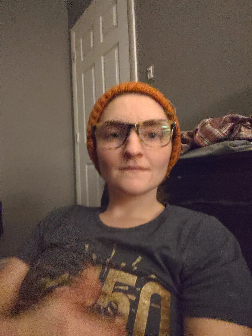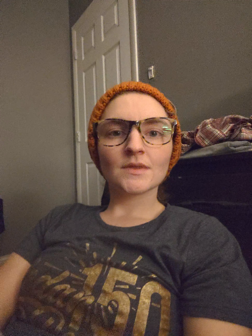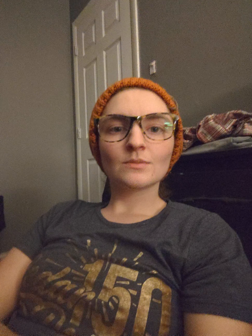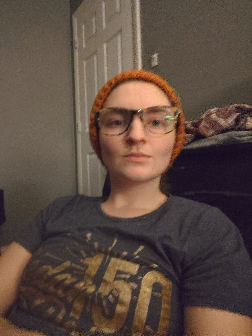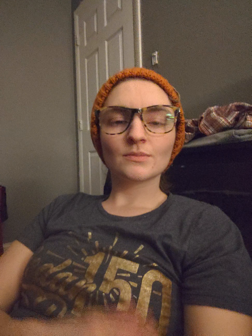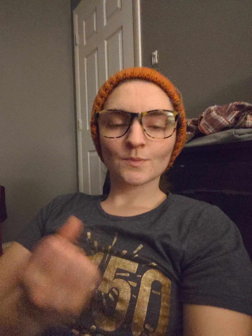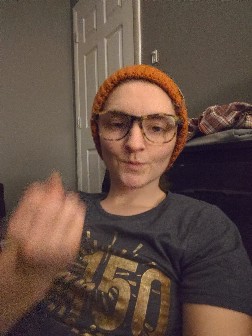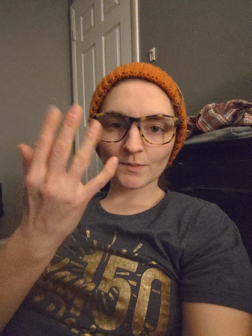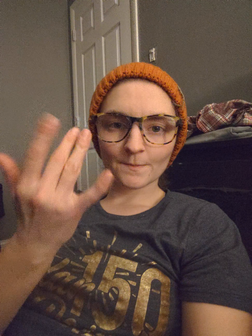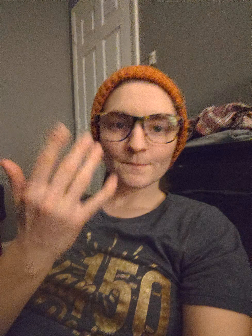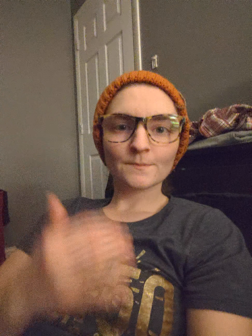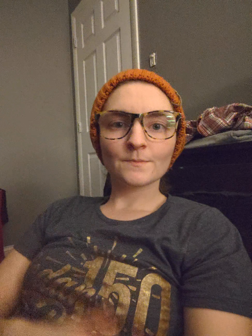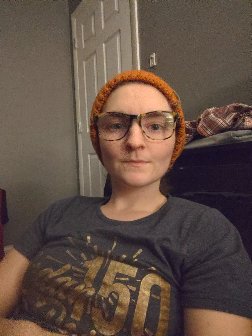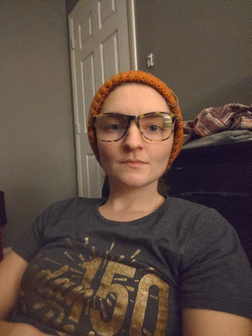mitten